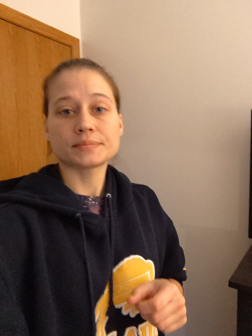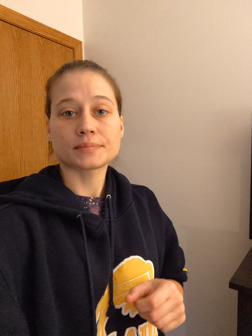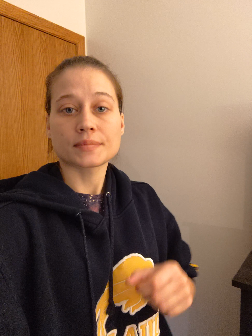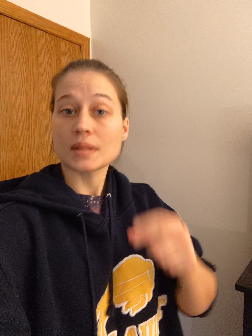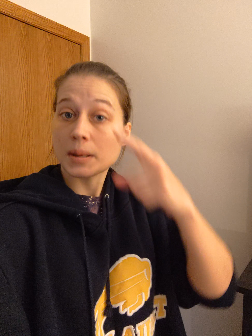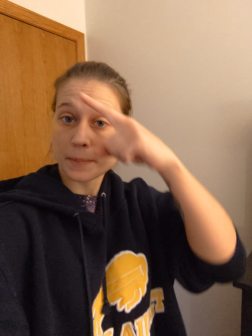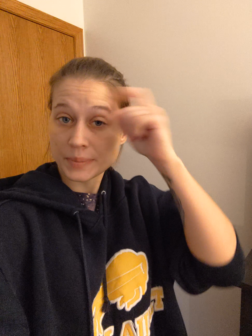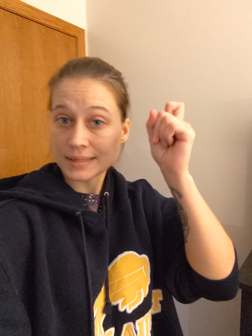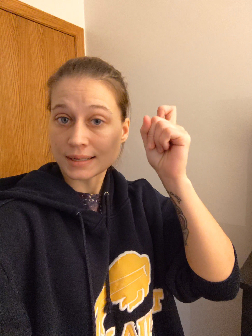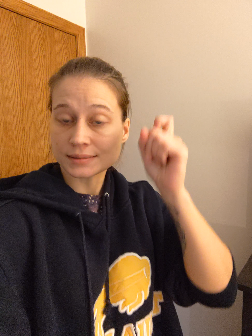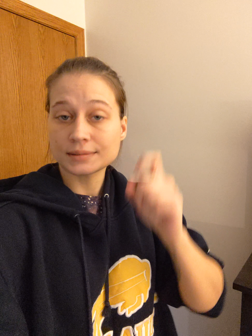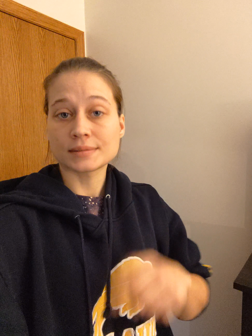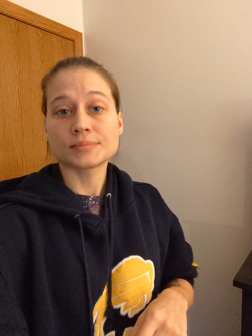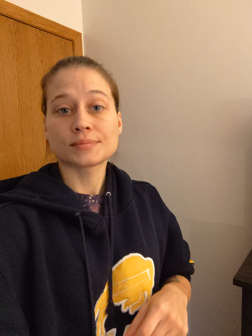because